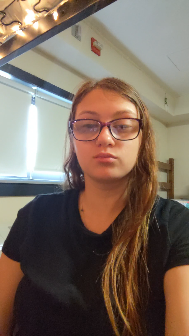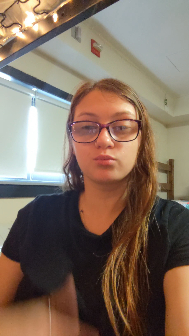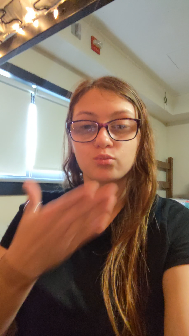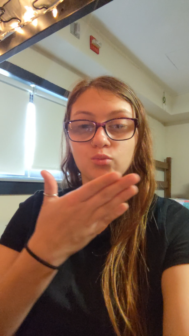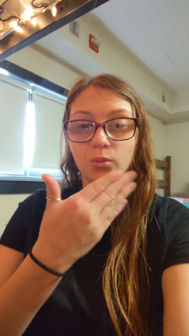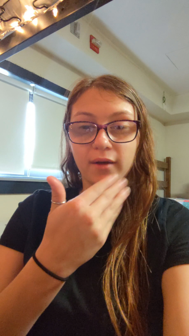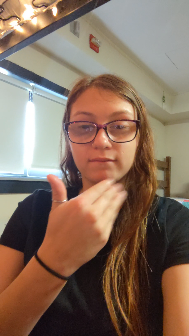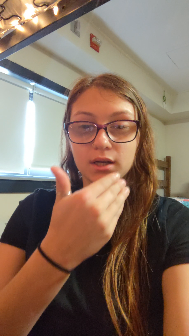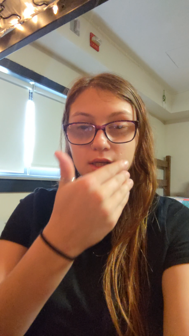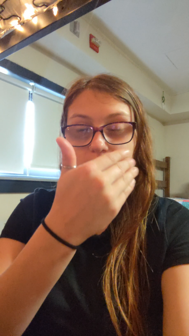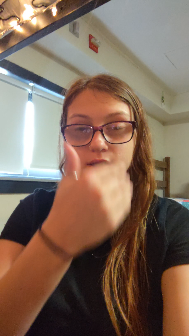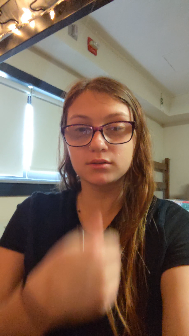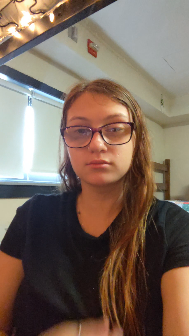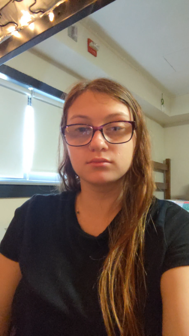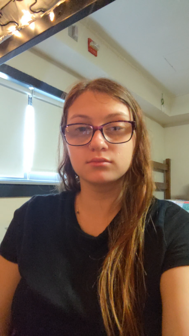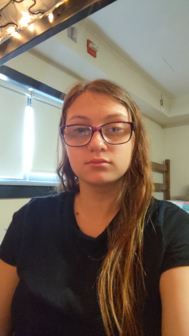butterfly